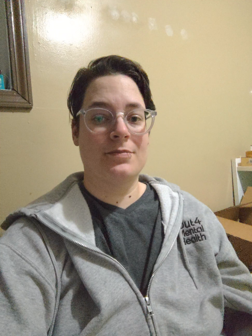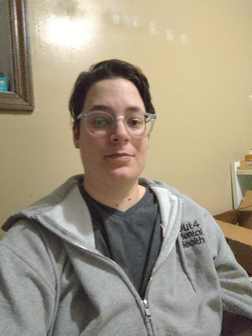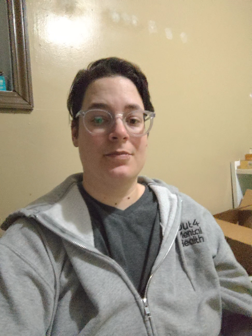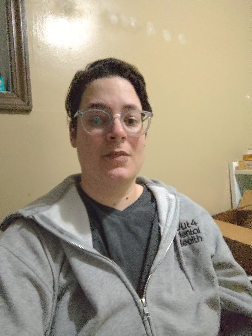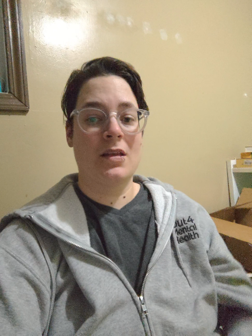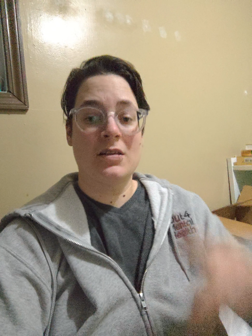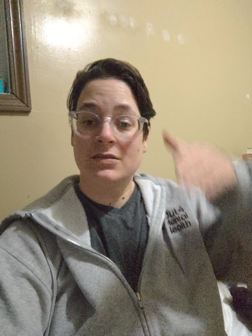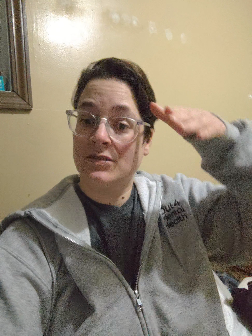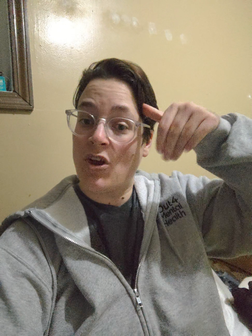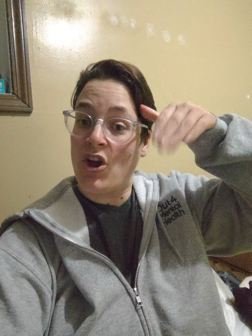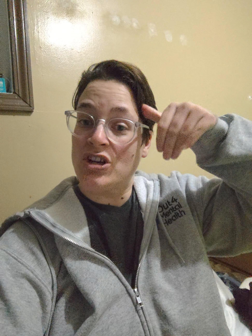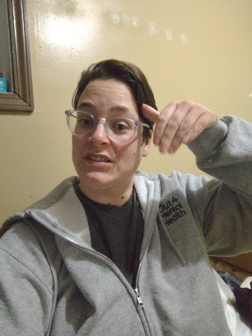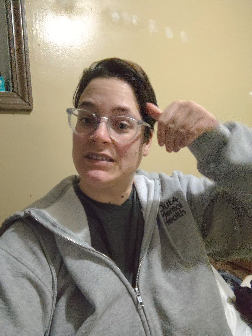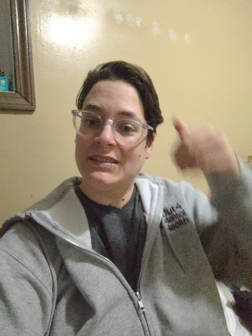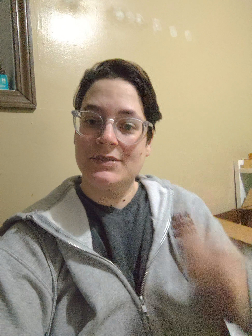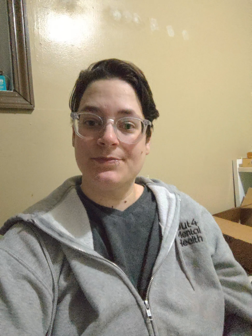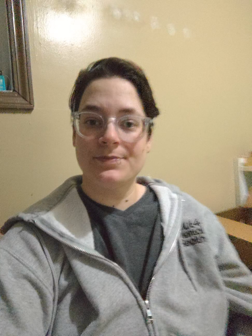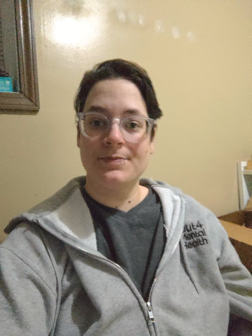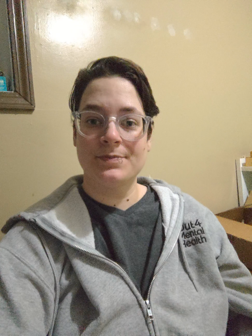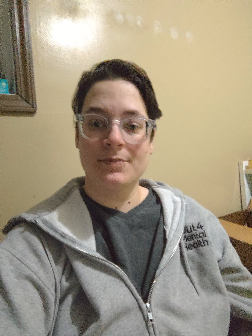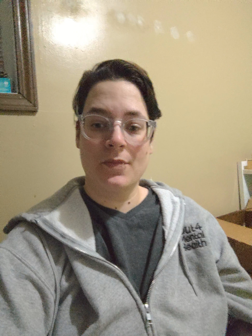donkey